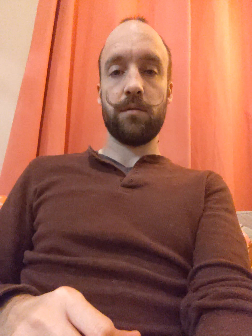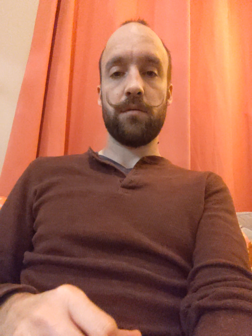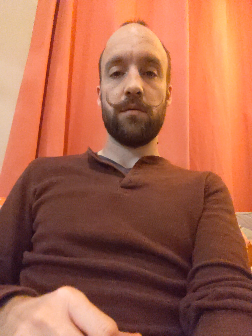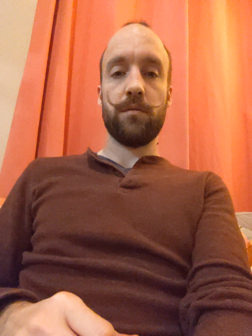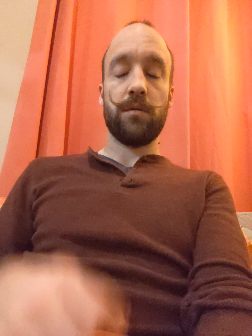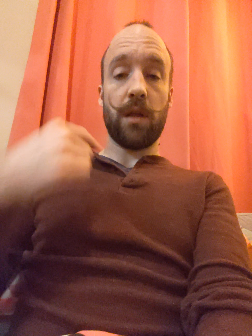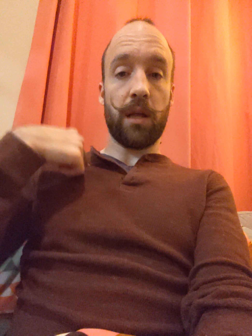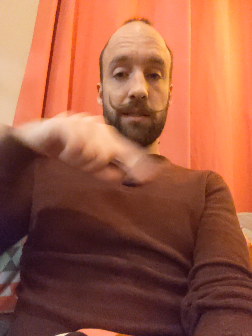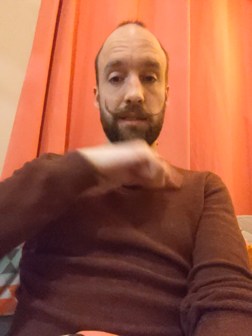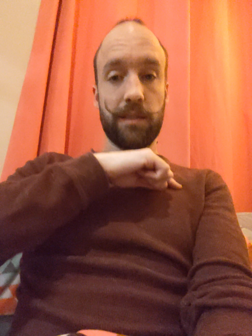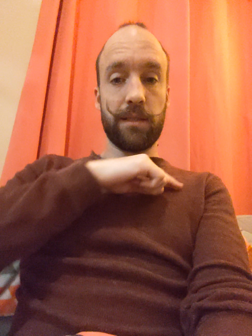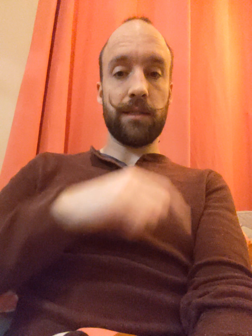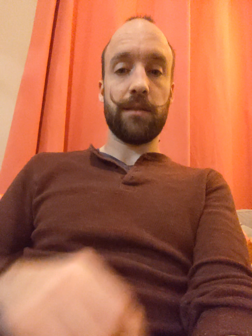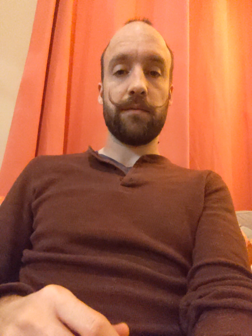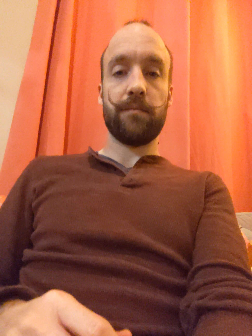we